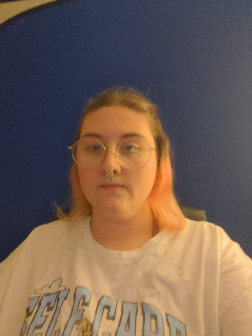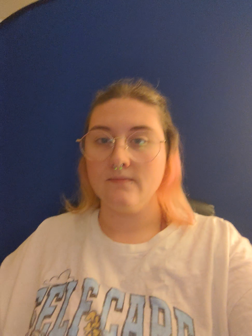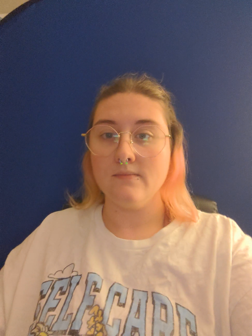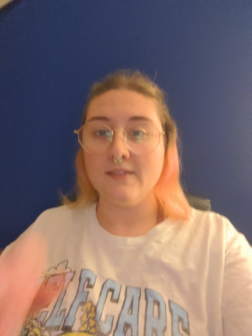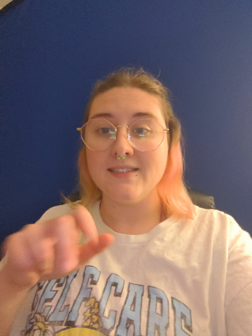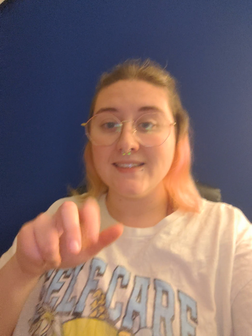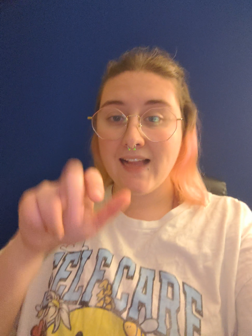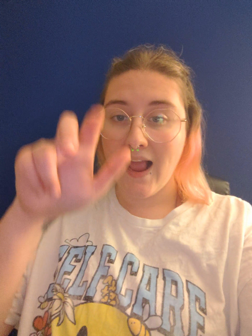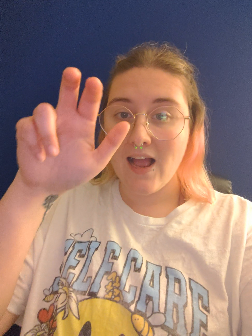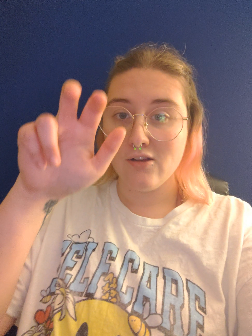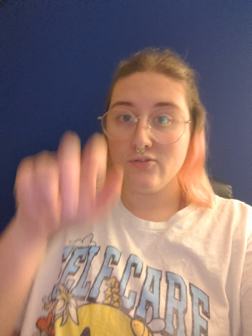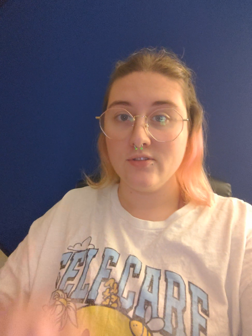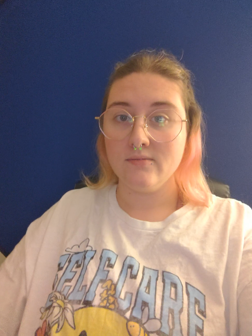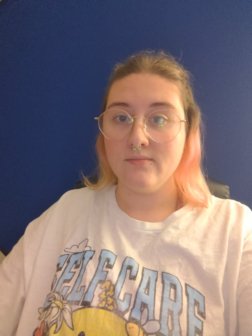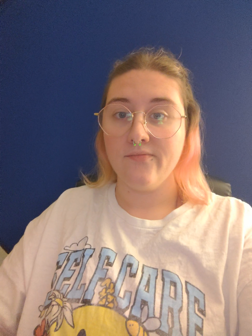stairs